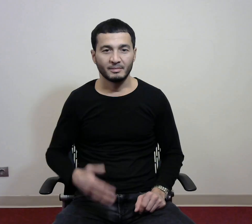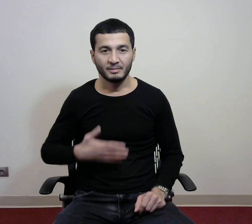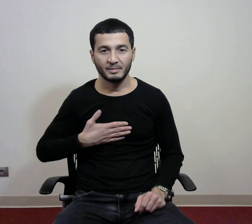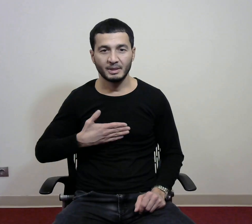mən